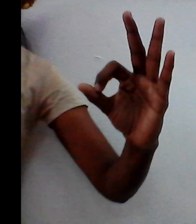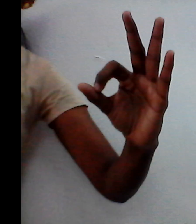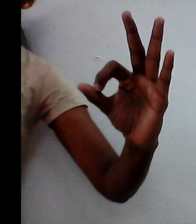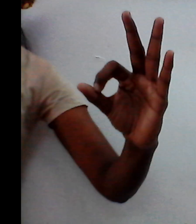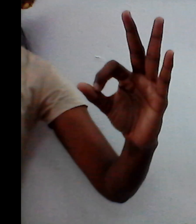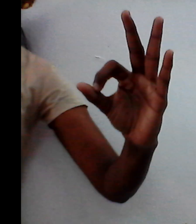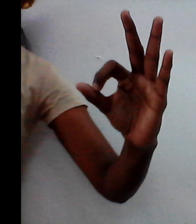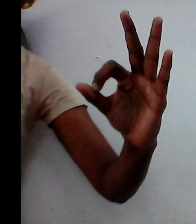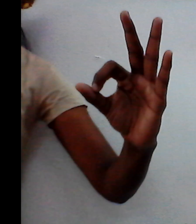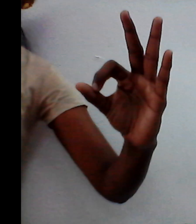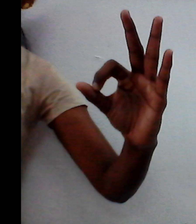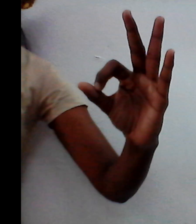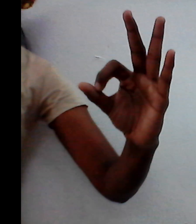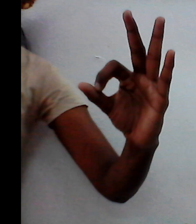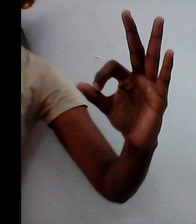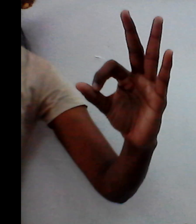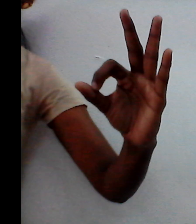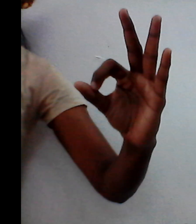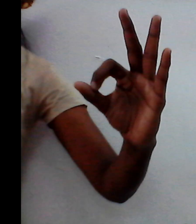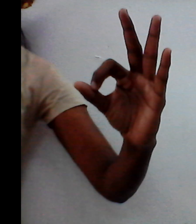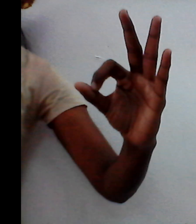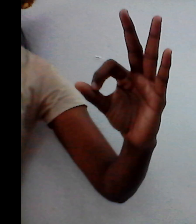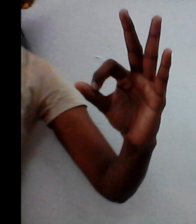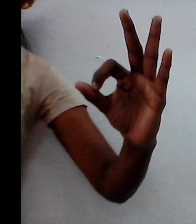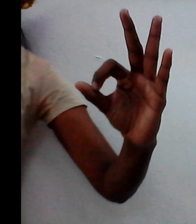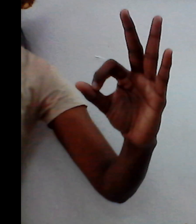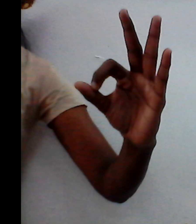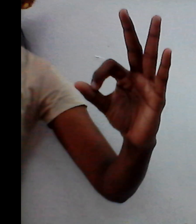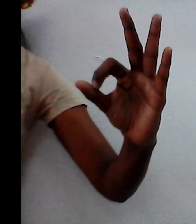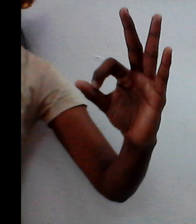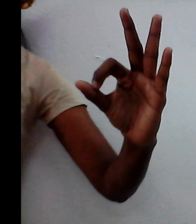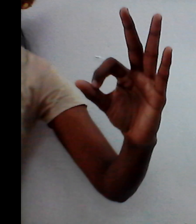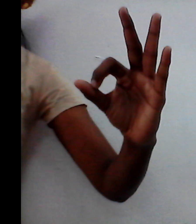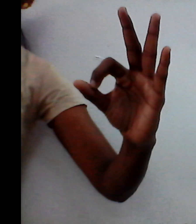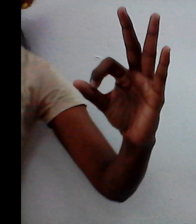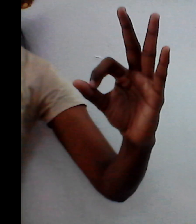ഒ